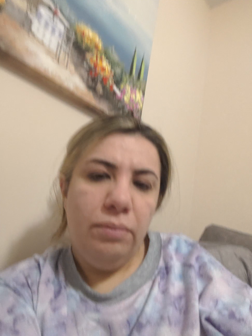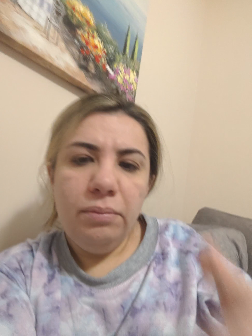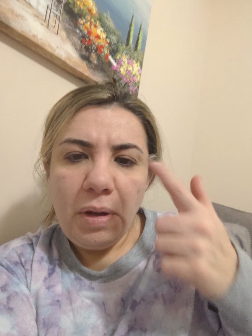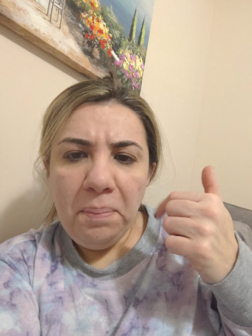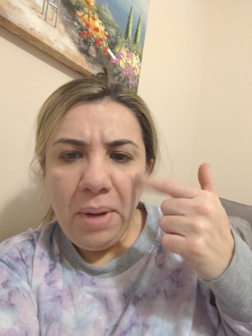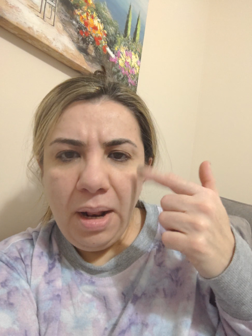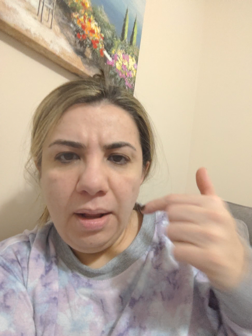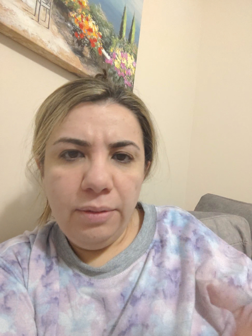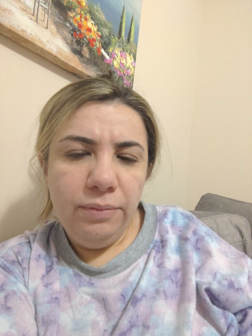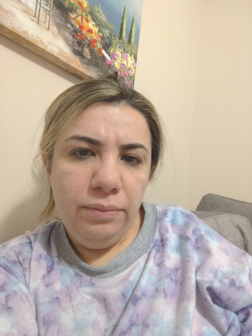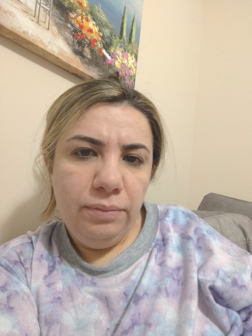cry